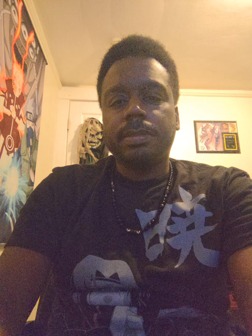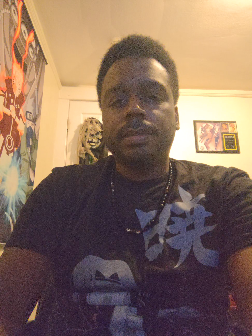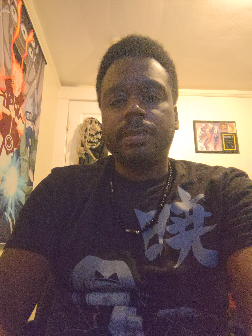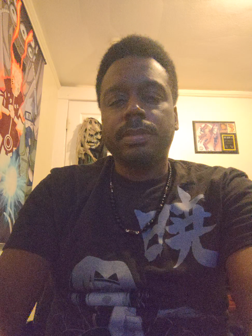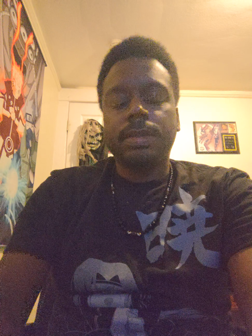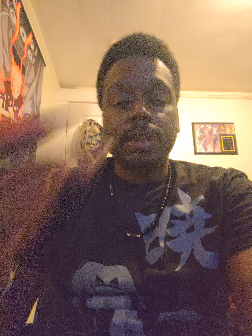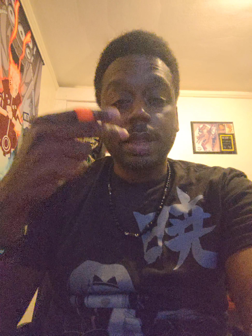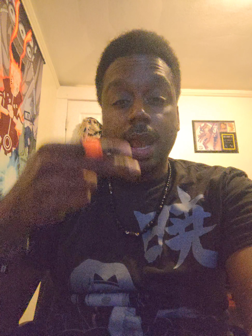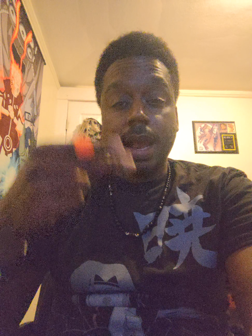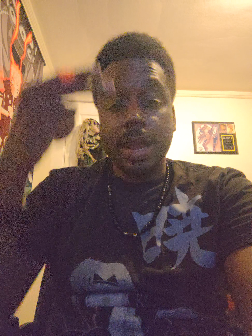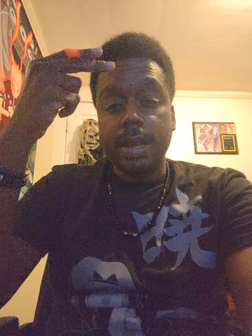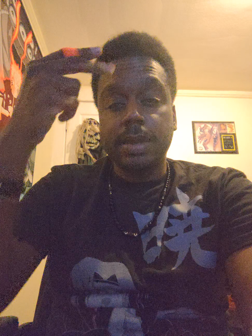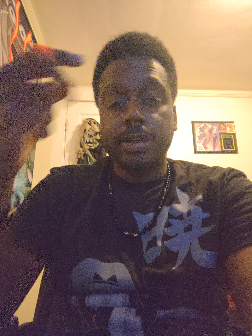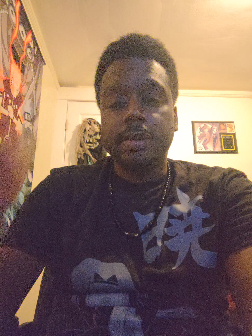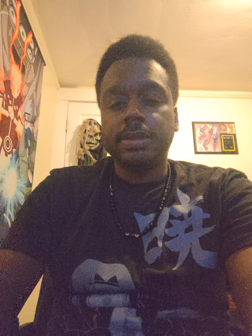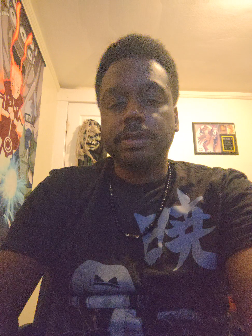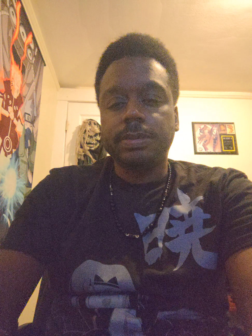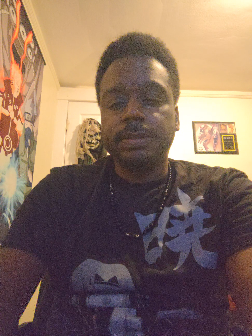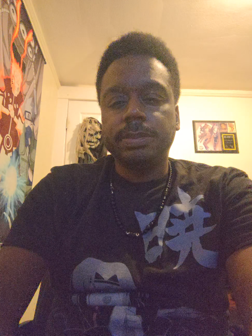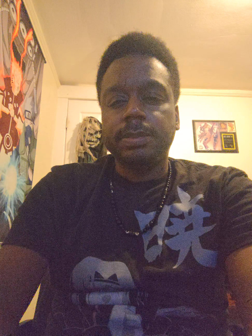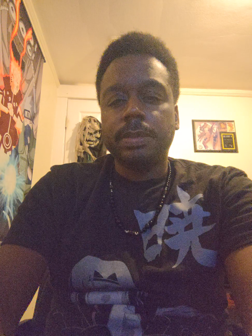high